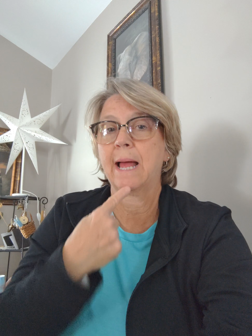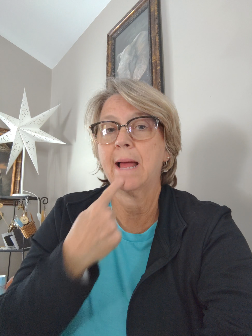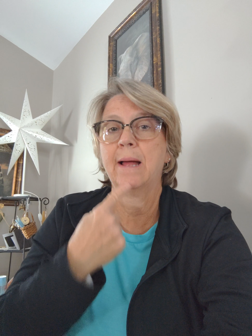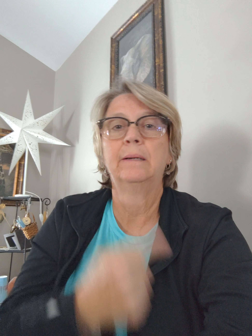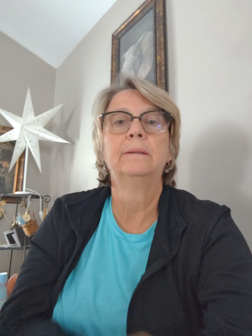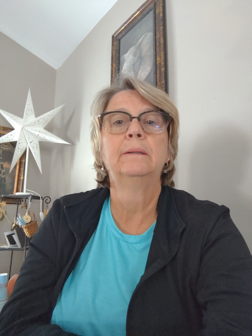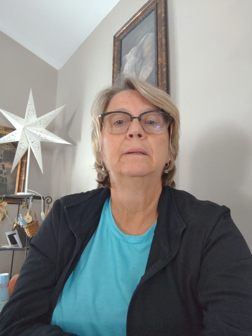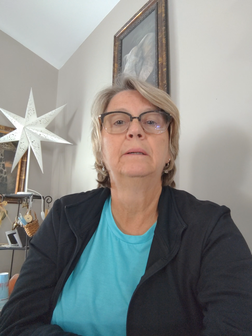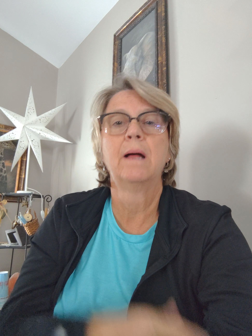say